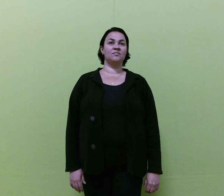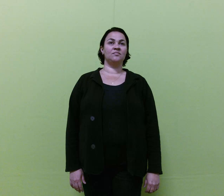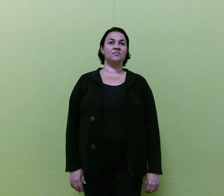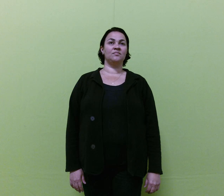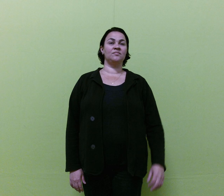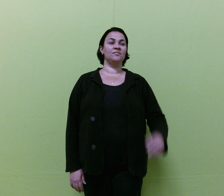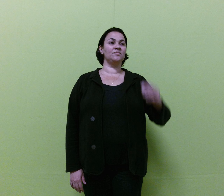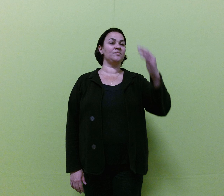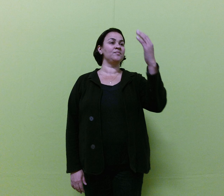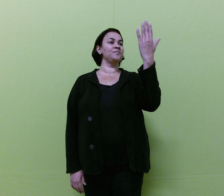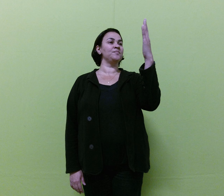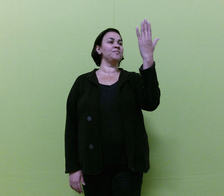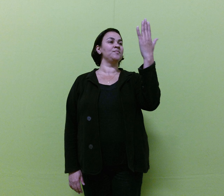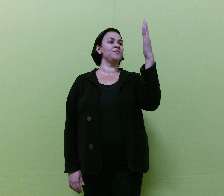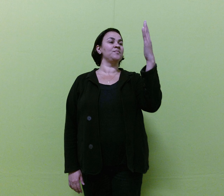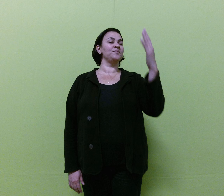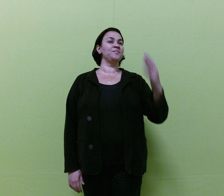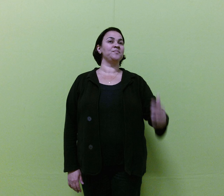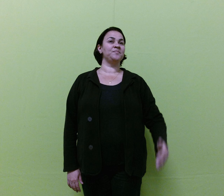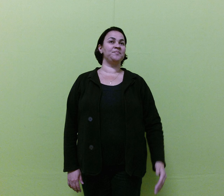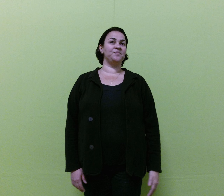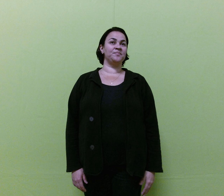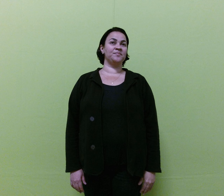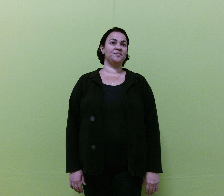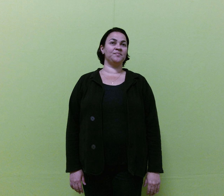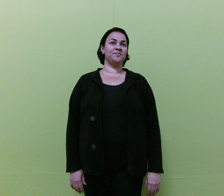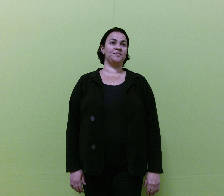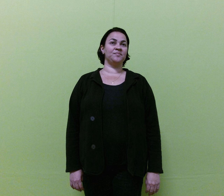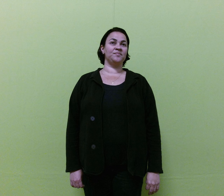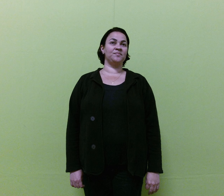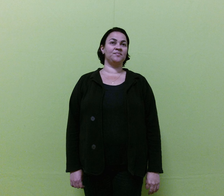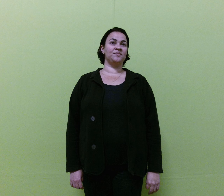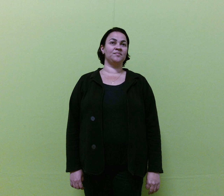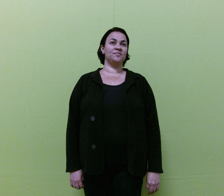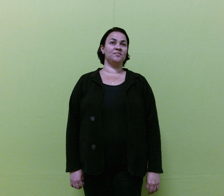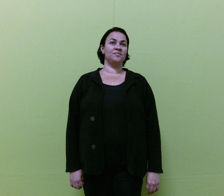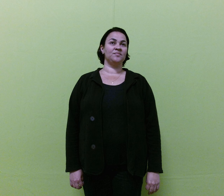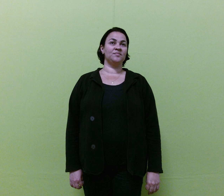espelho